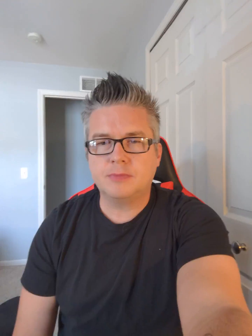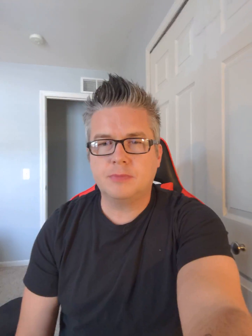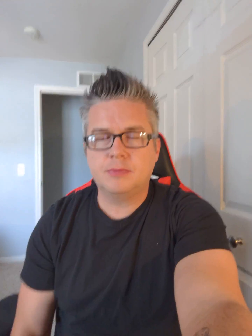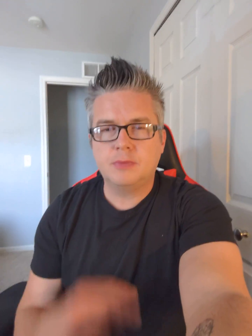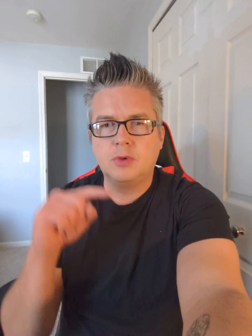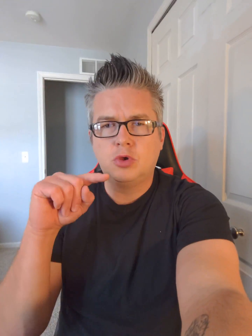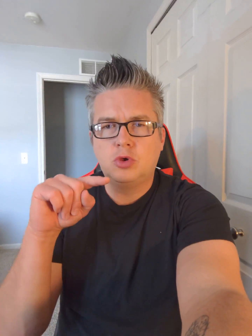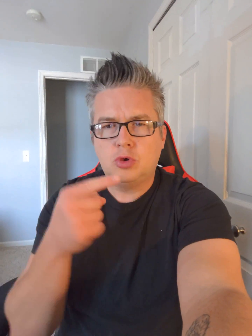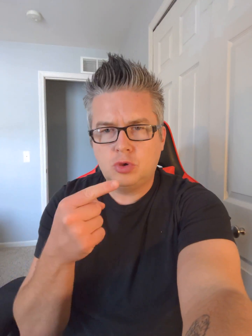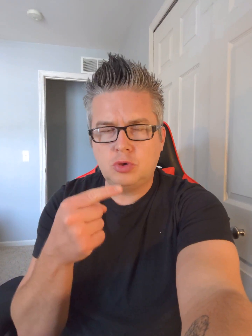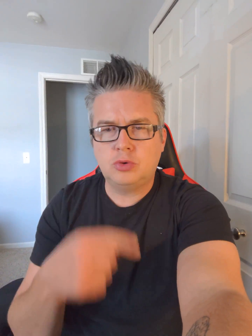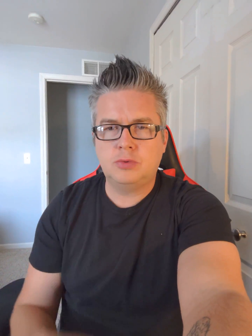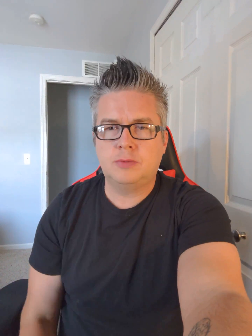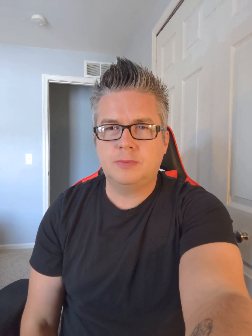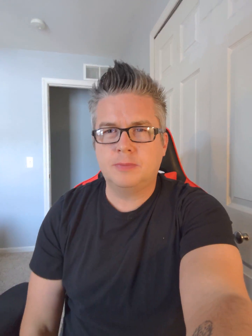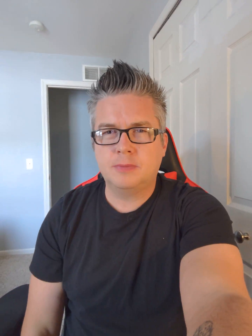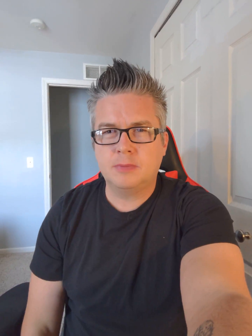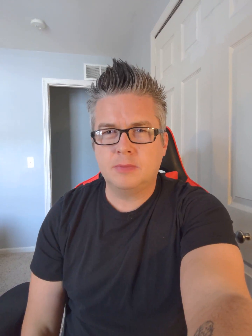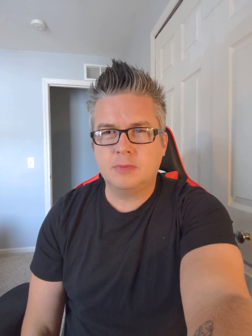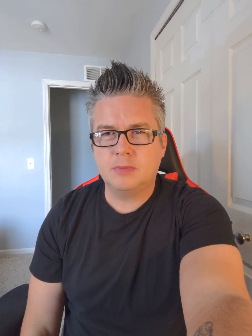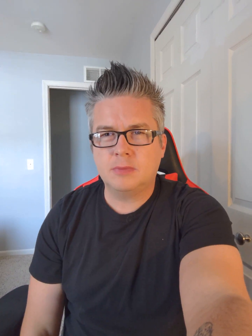hurt